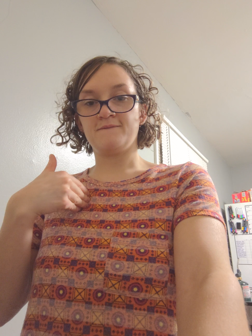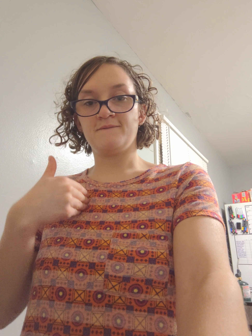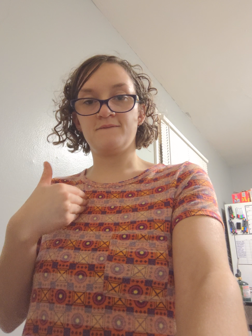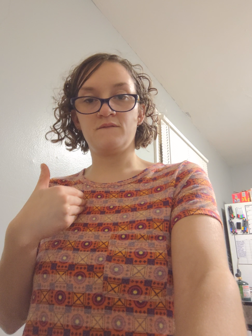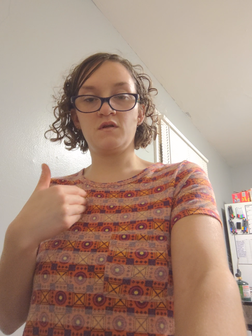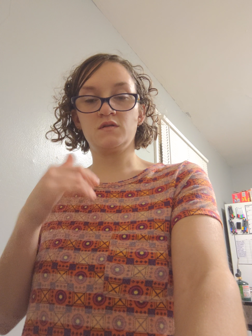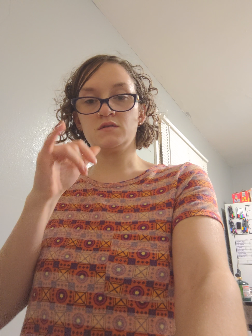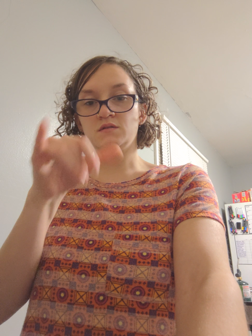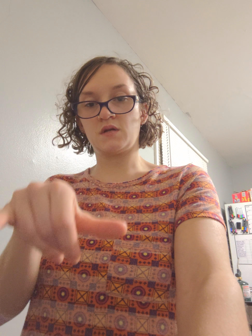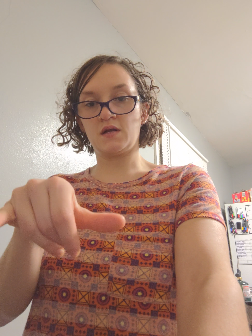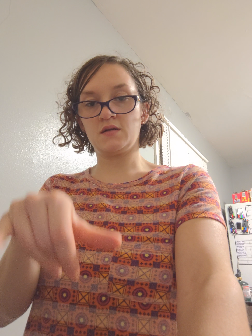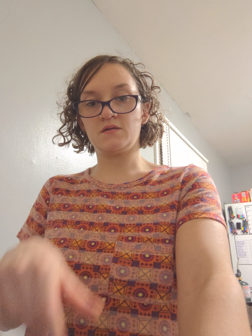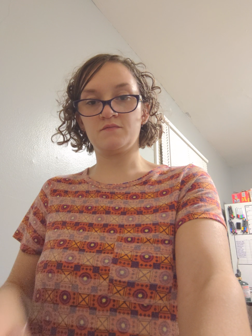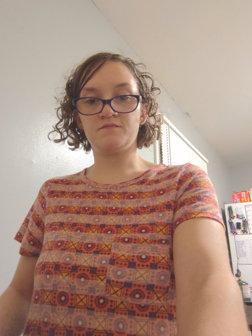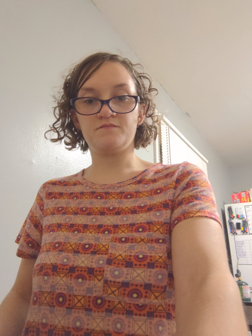stay